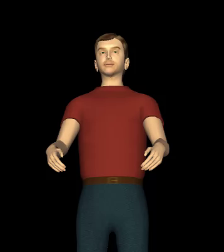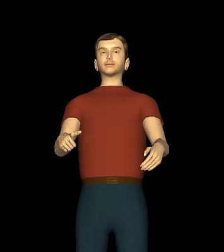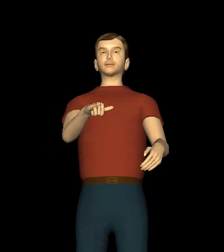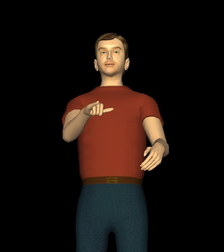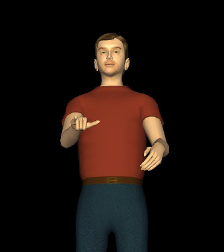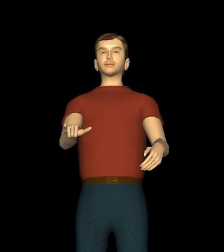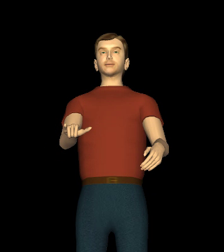أبدا